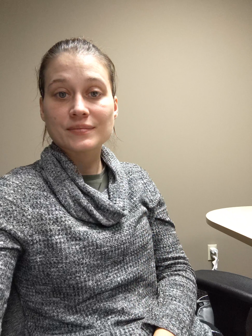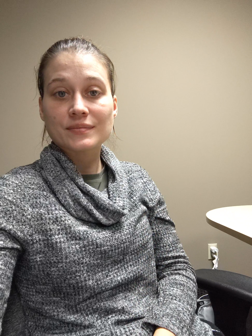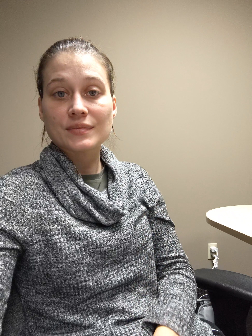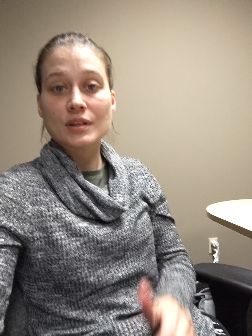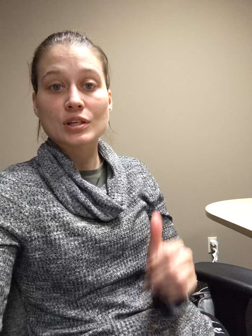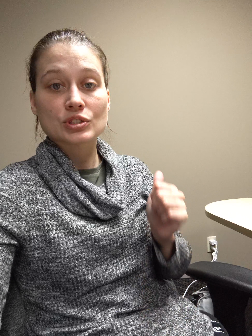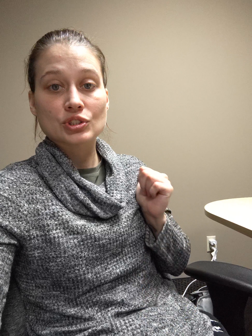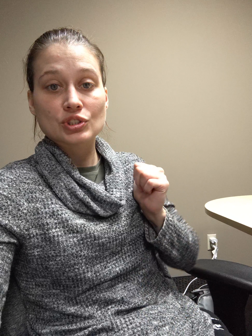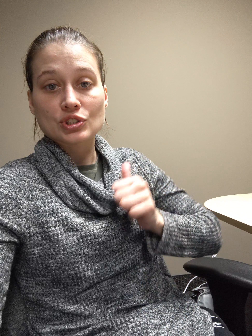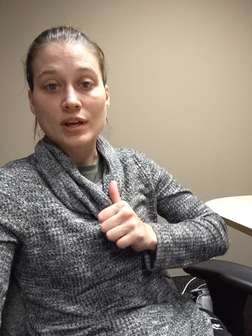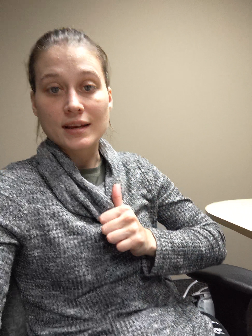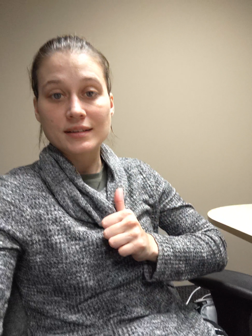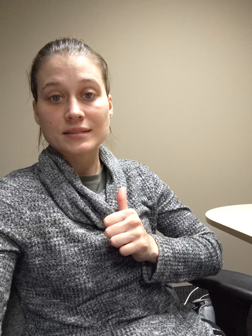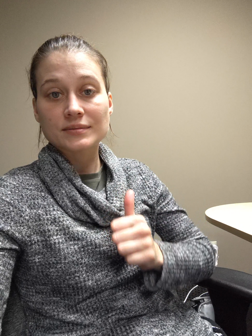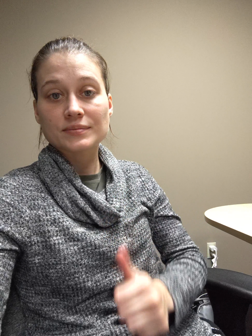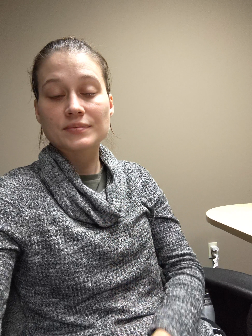jacket